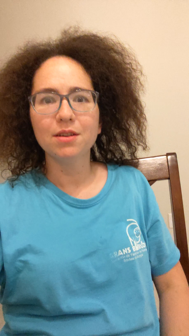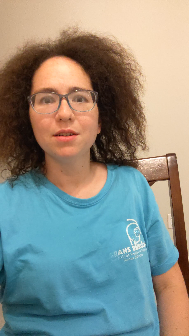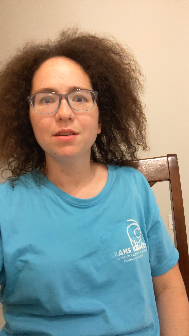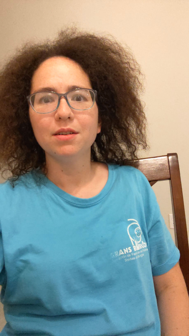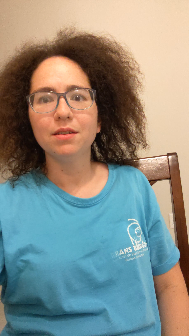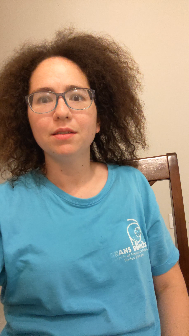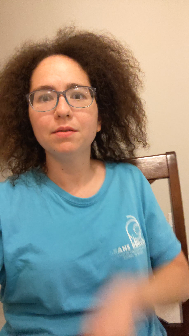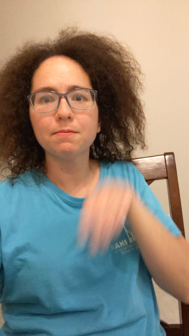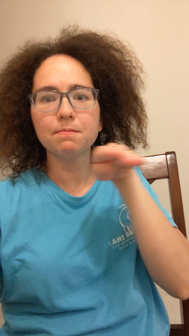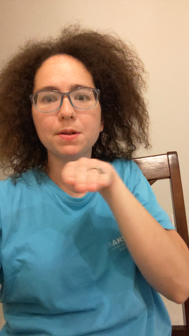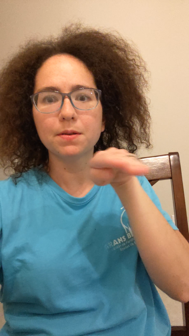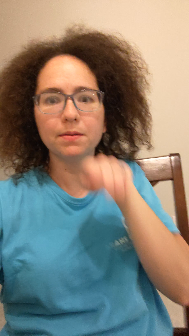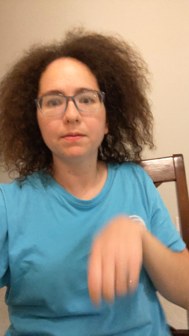boots